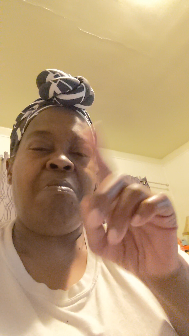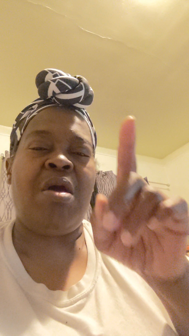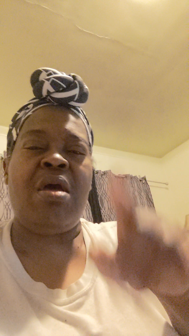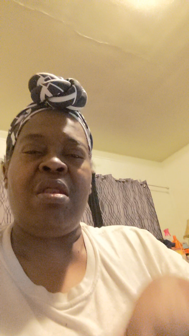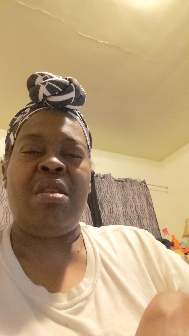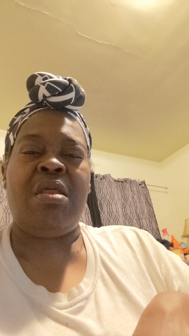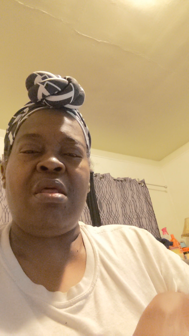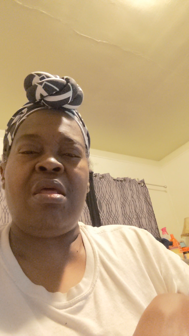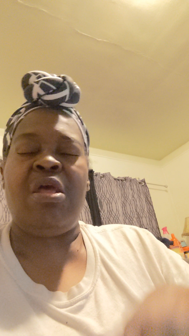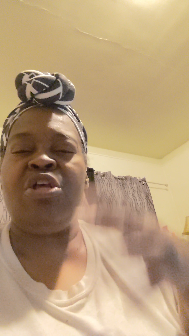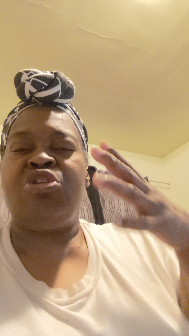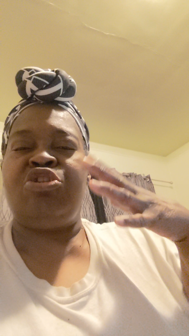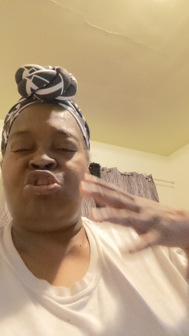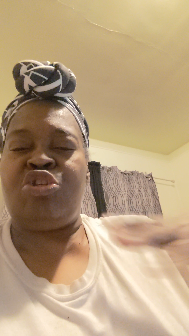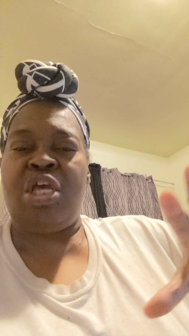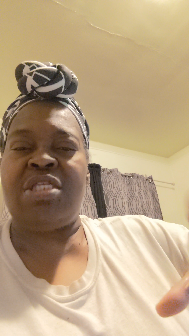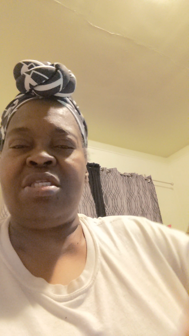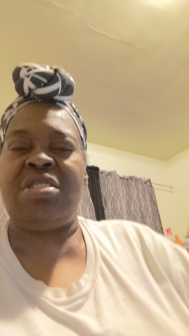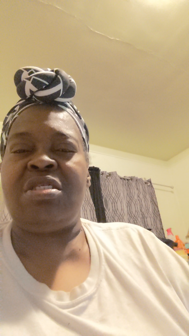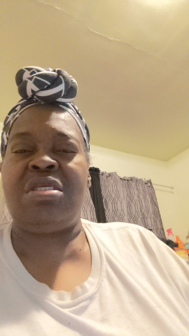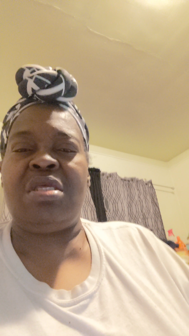dress